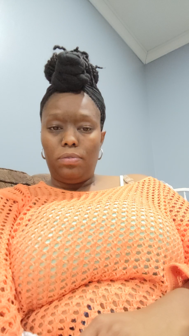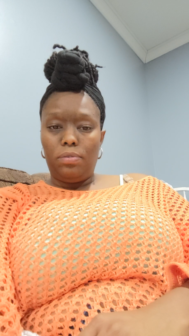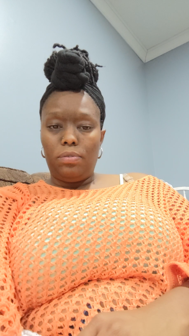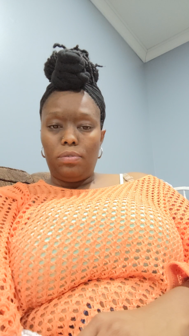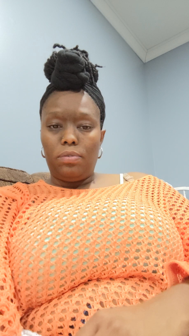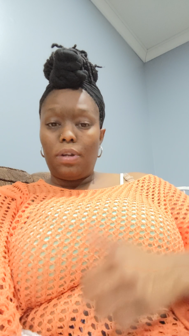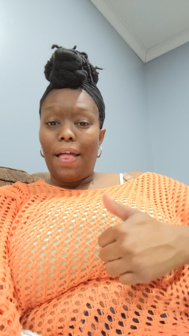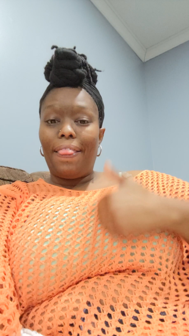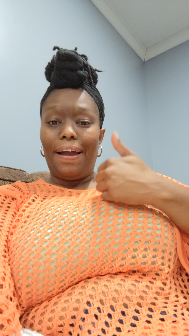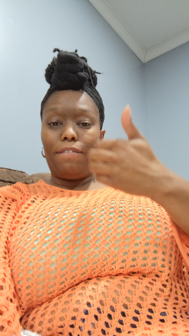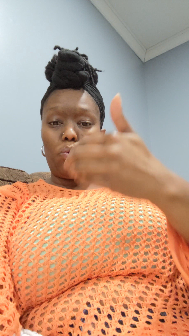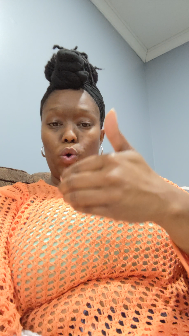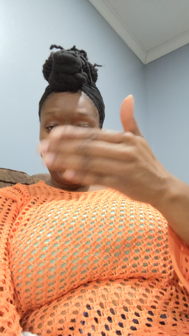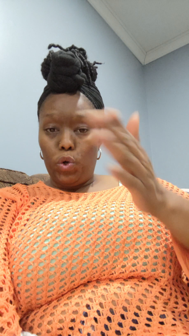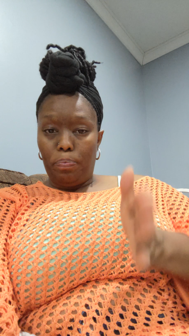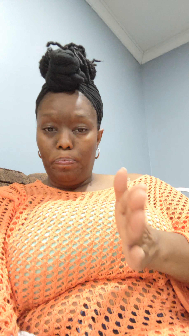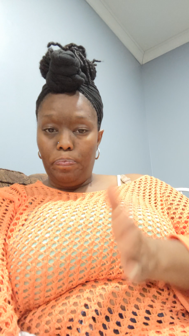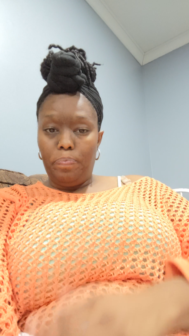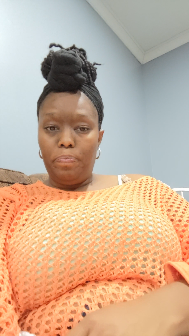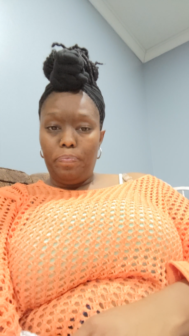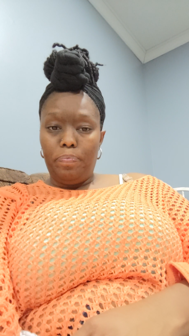living room